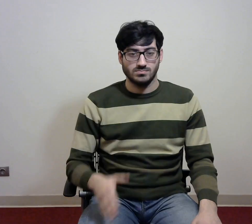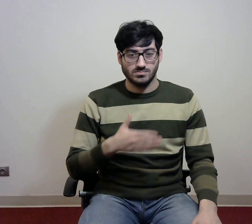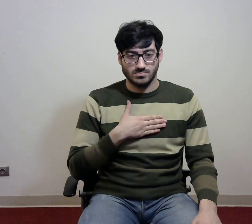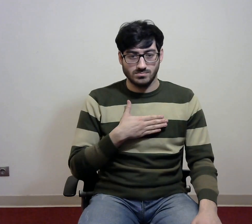mən